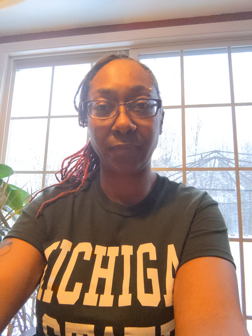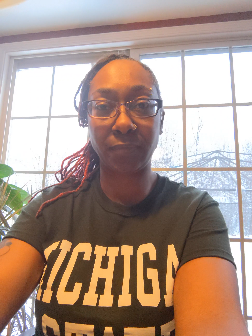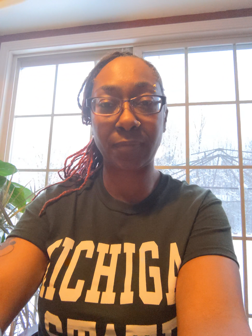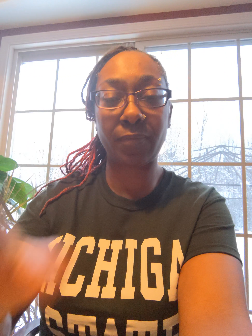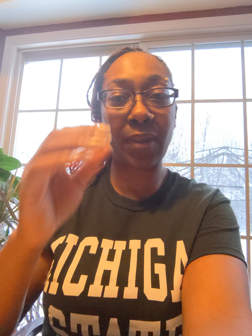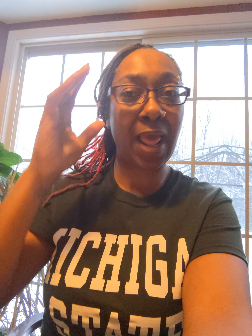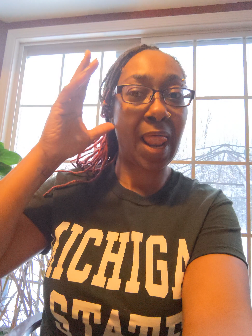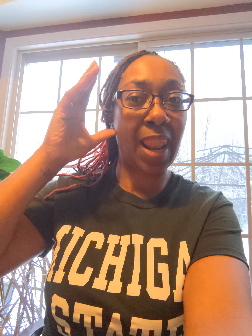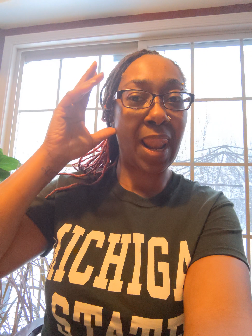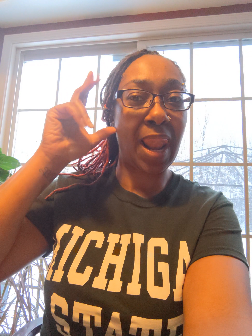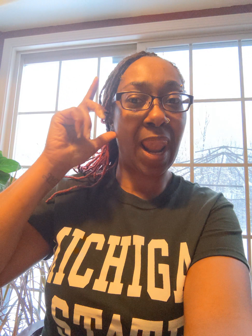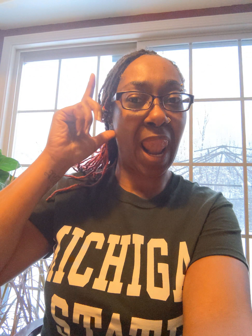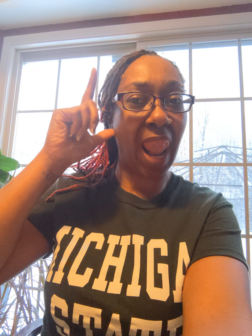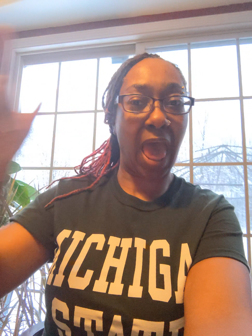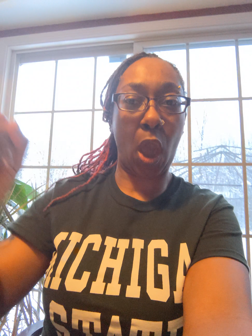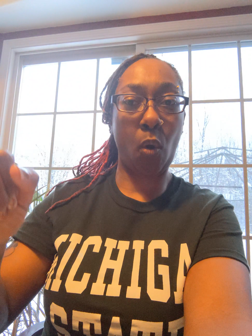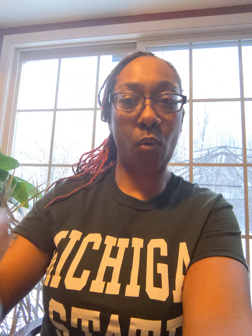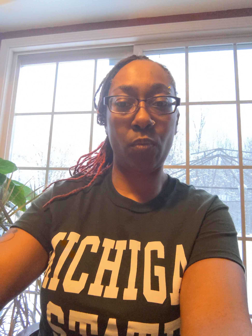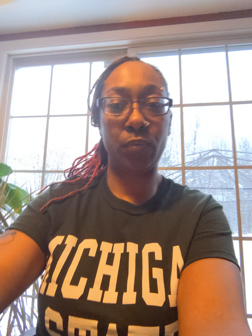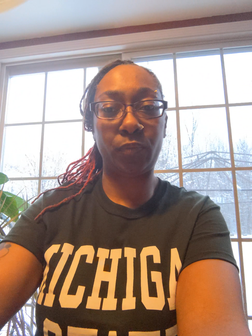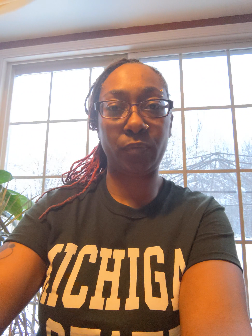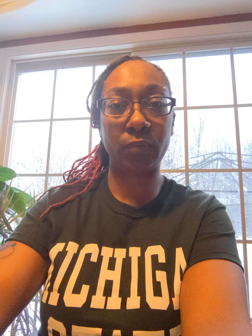loud